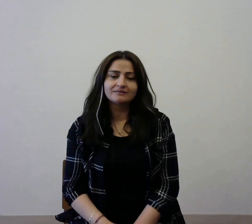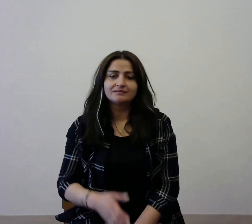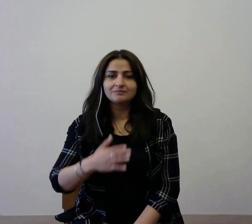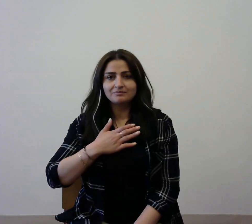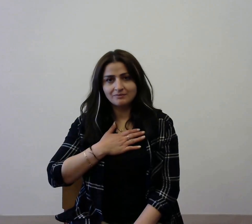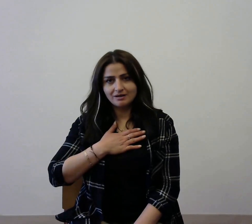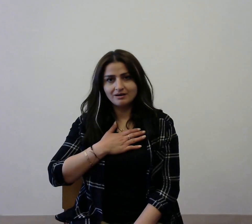mən